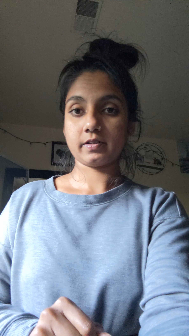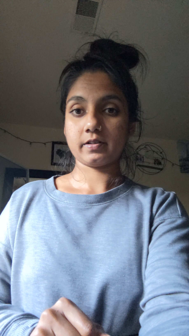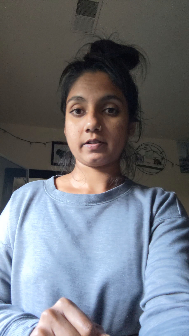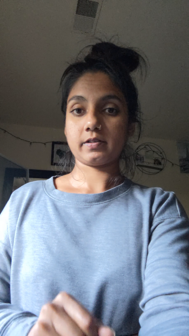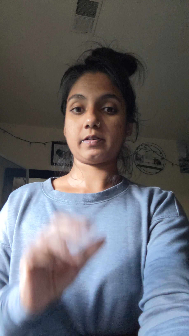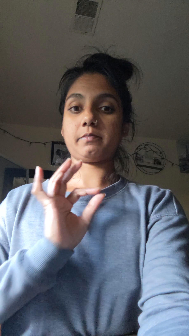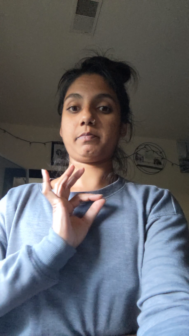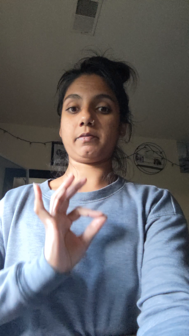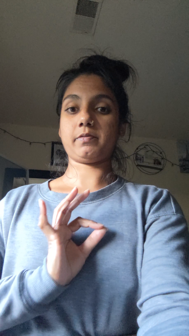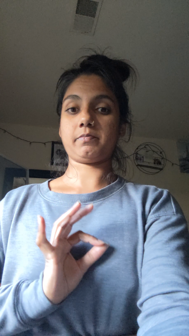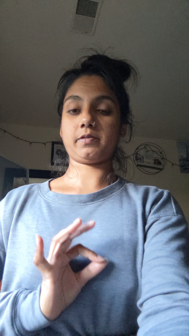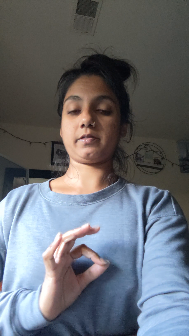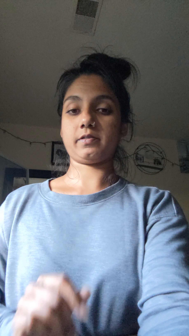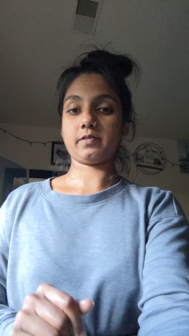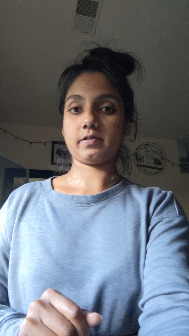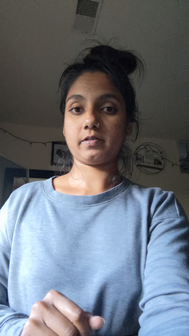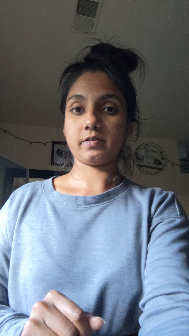button